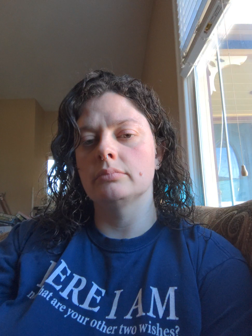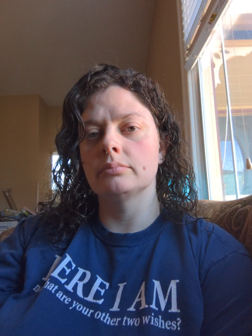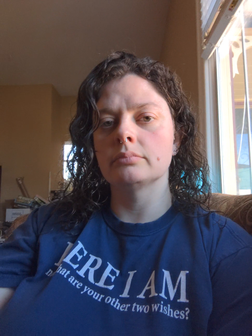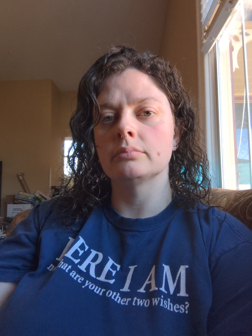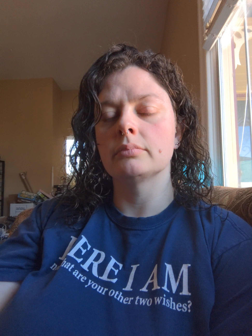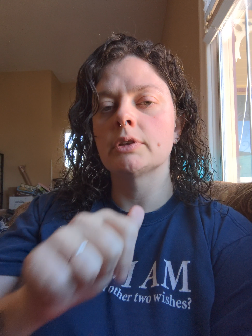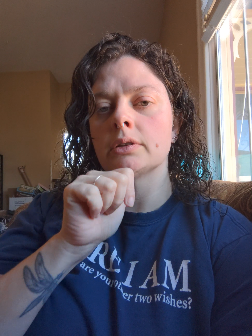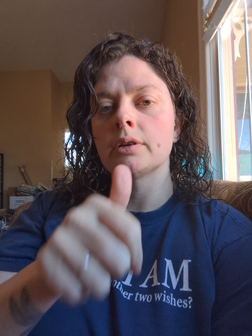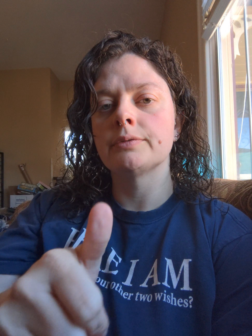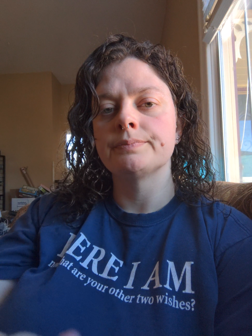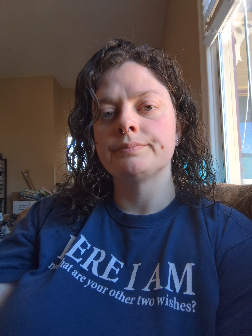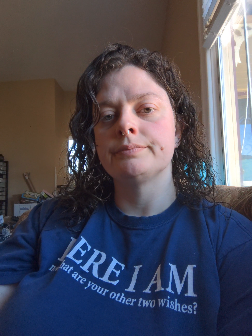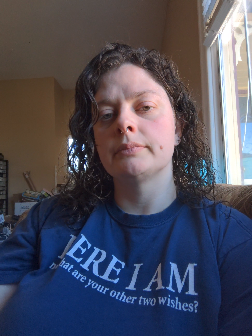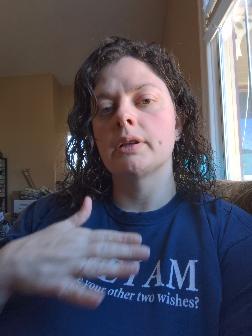not